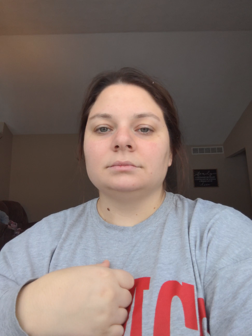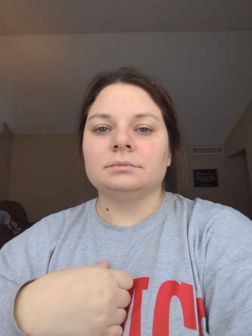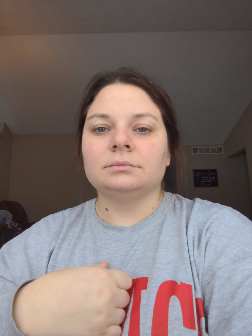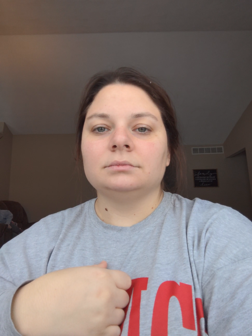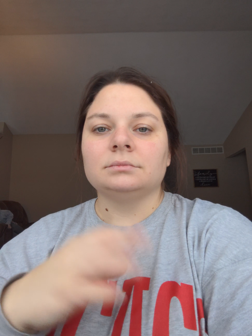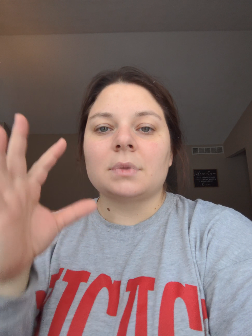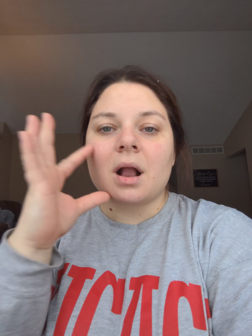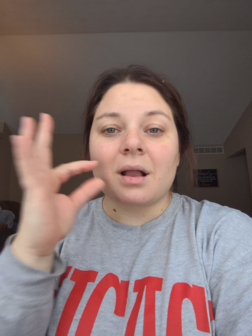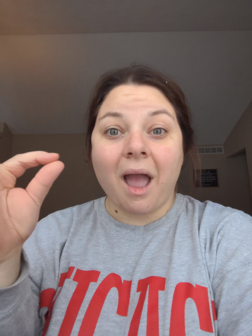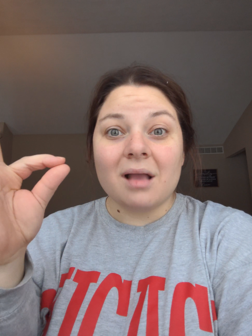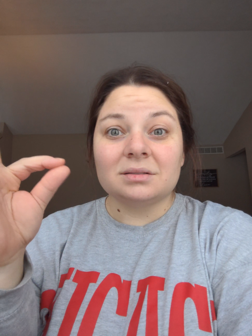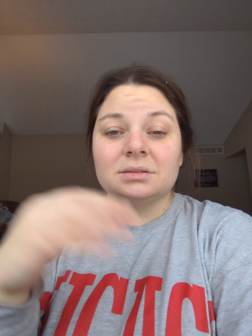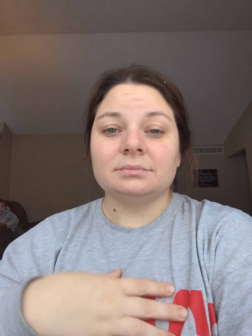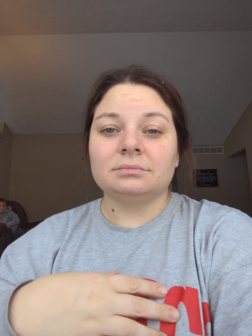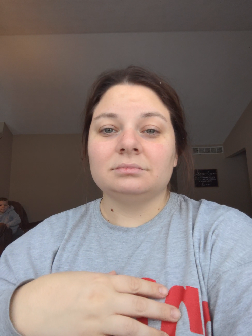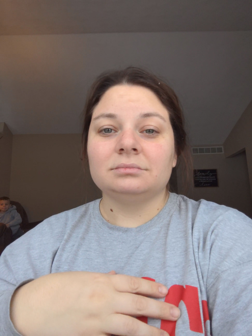cat